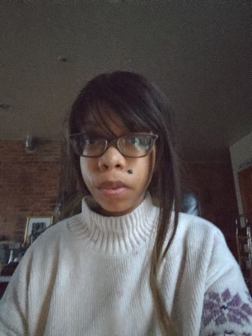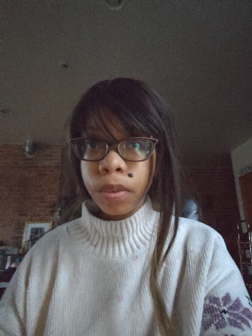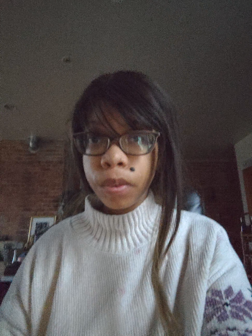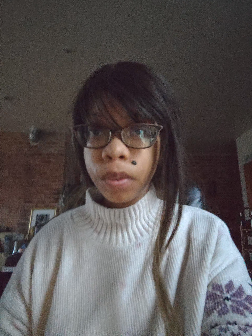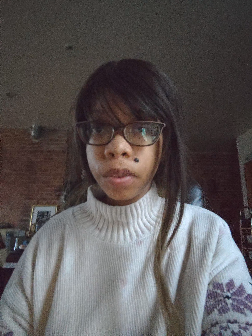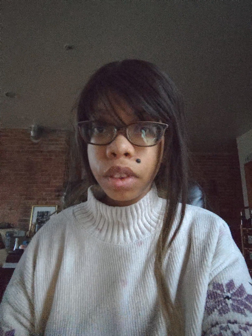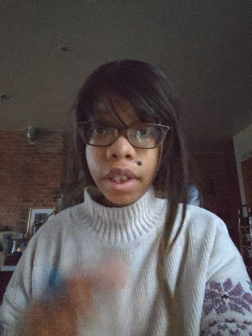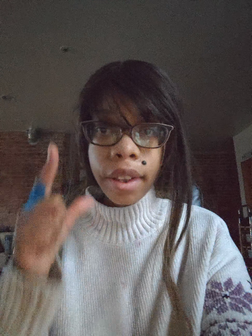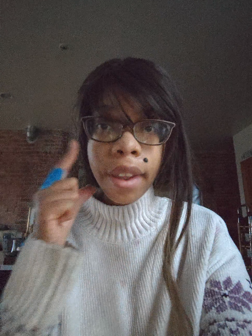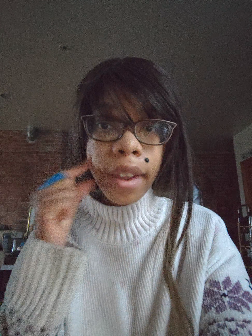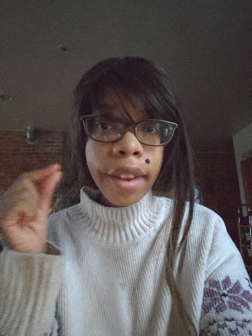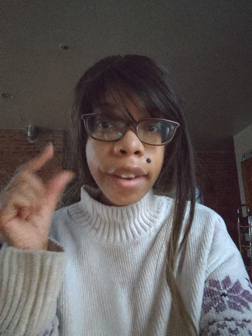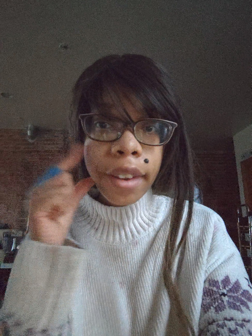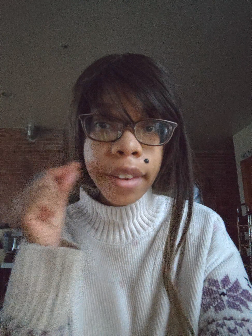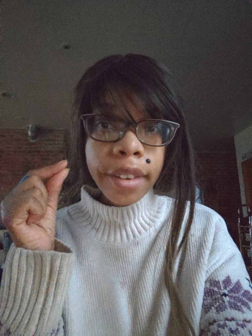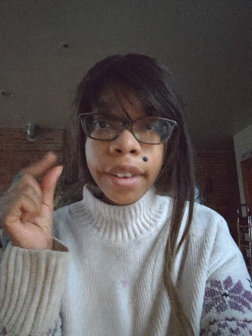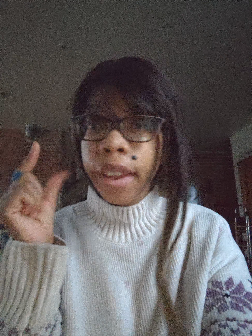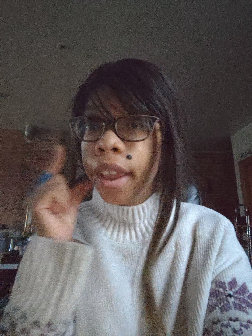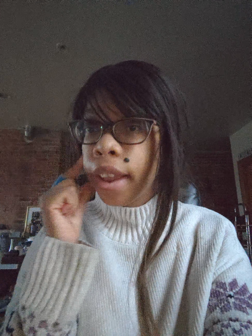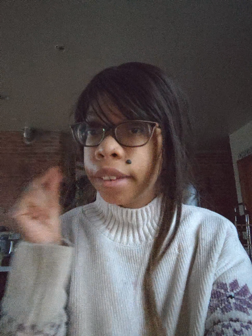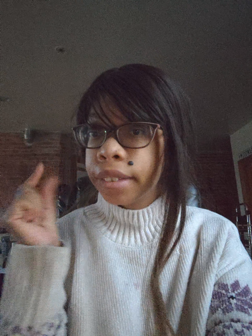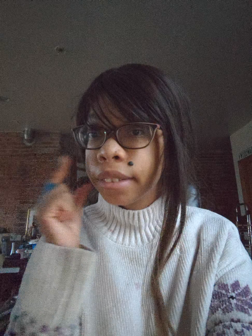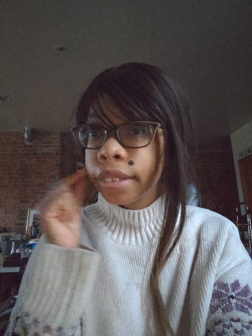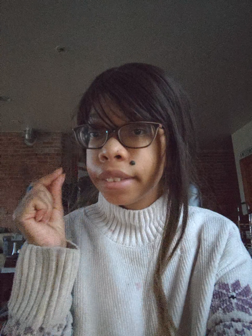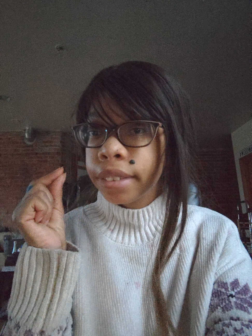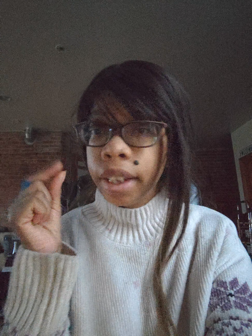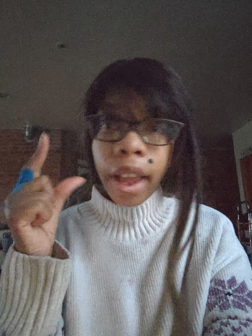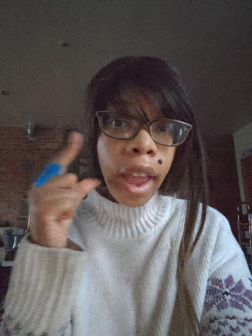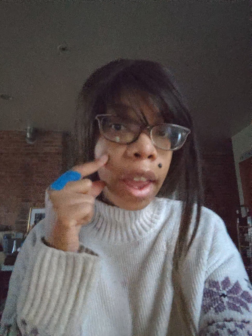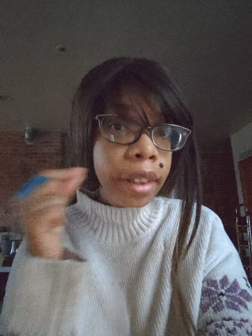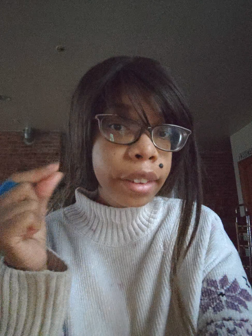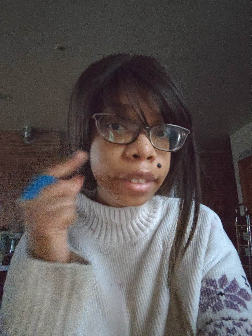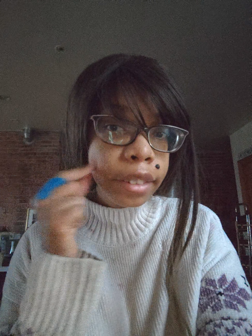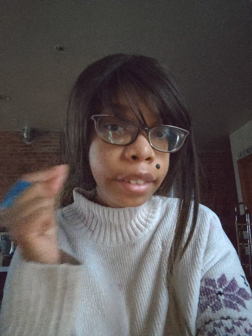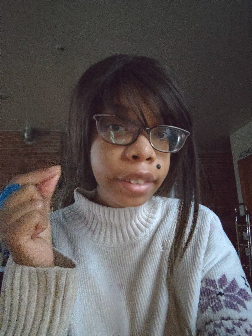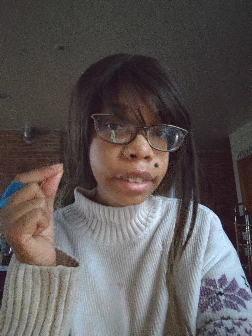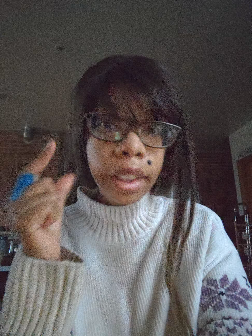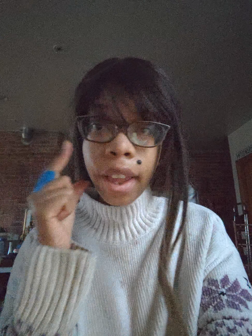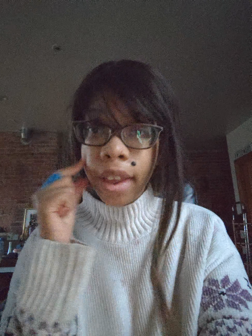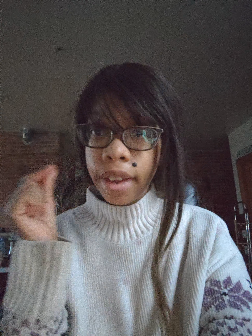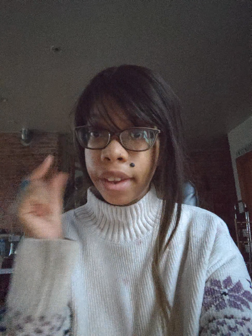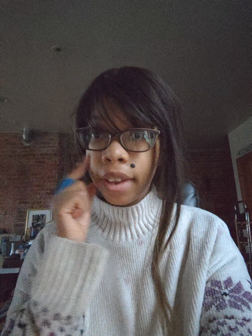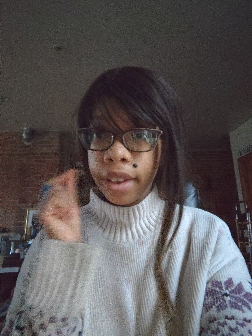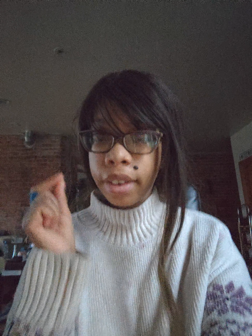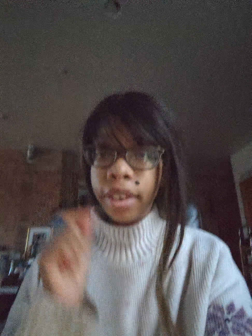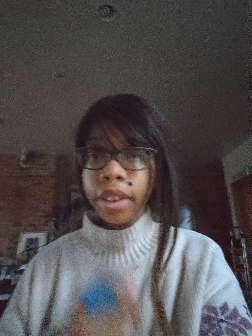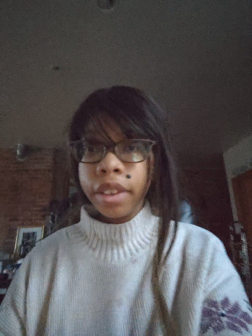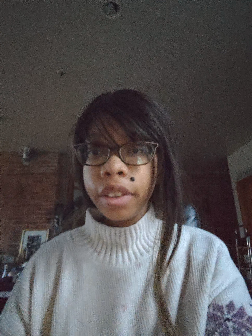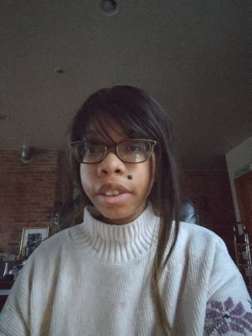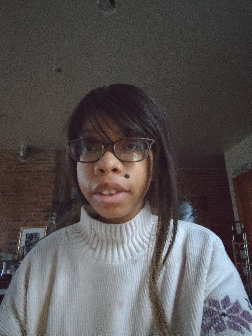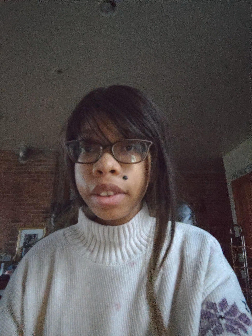cat